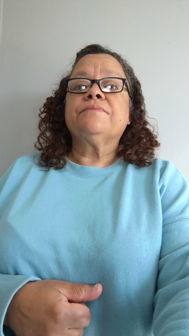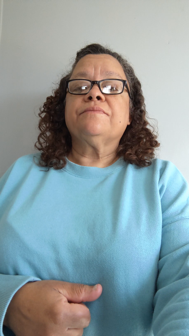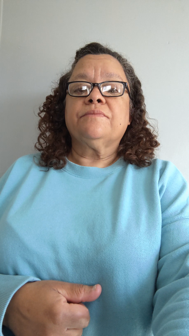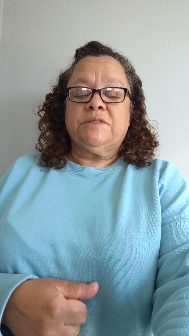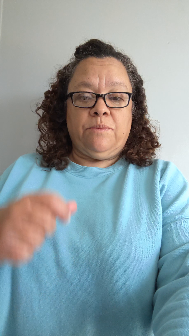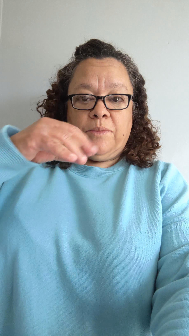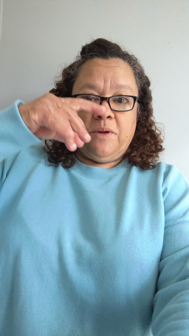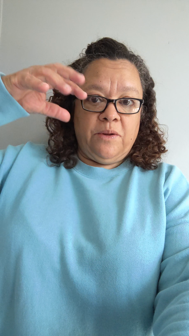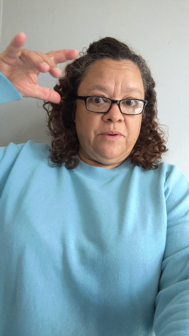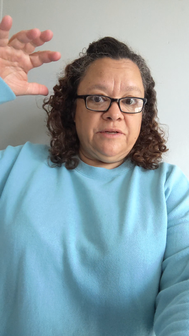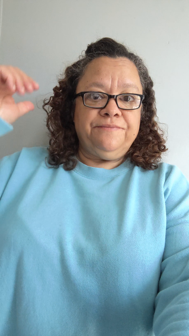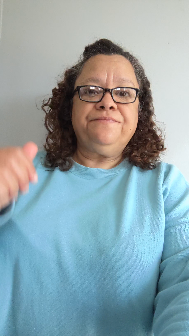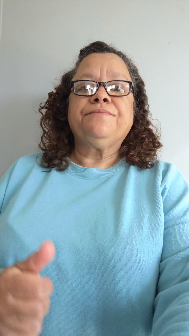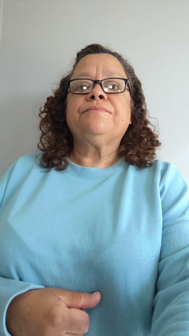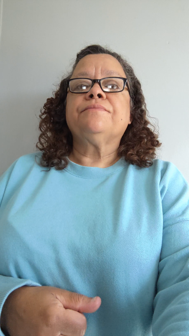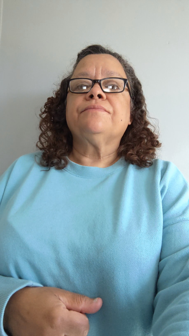bubbles